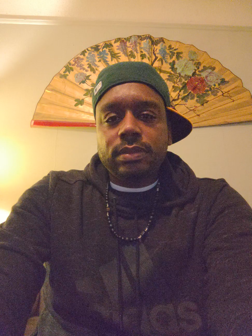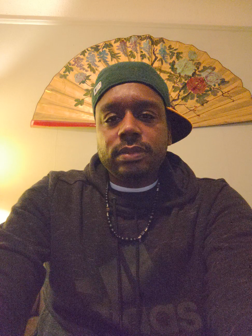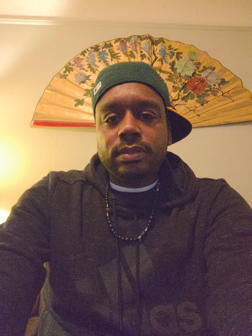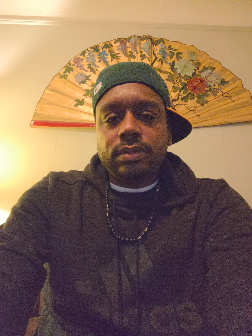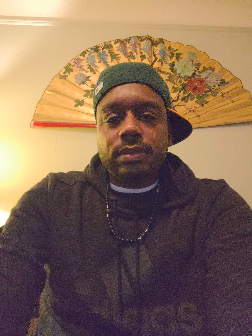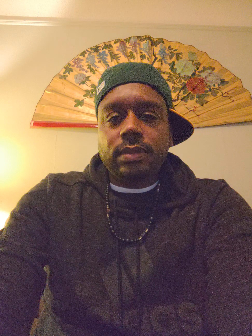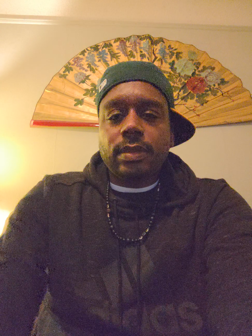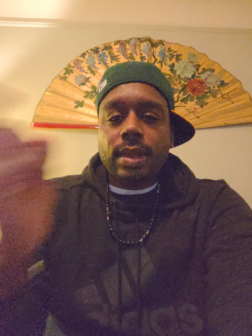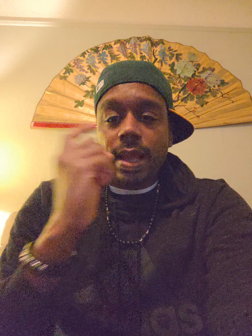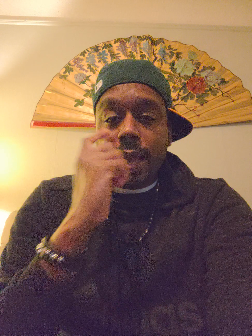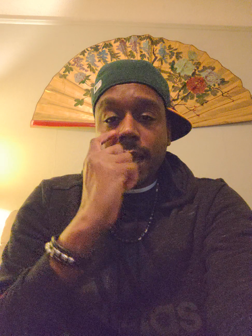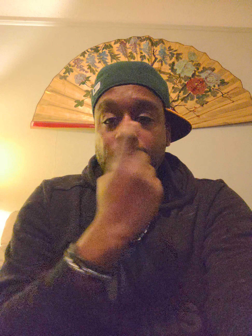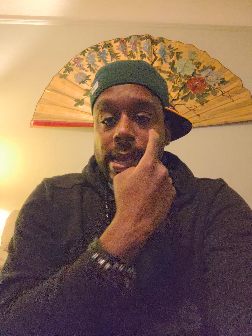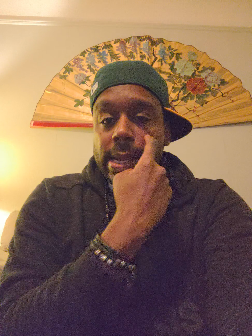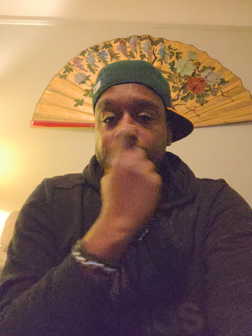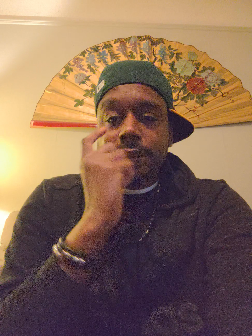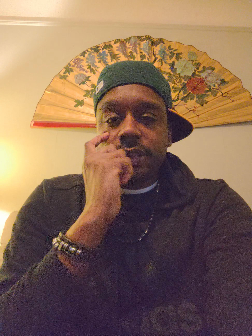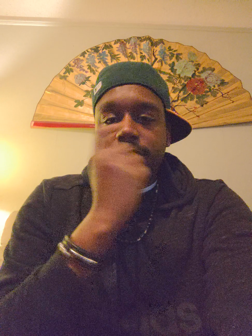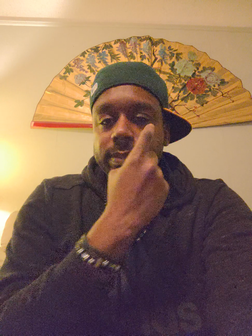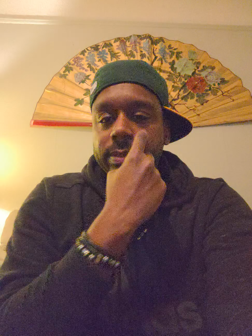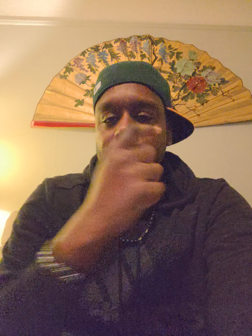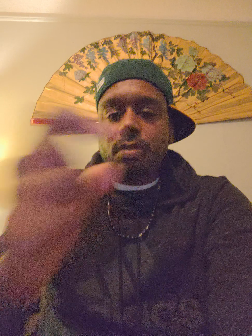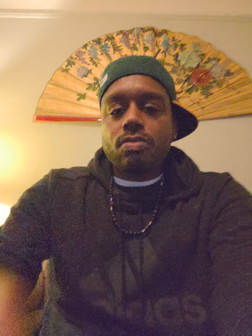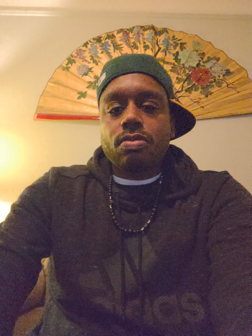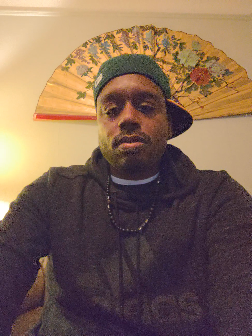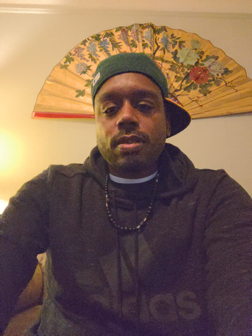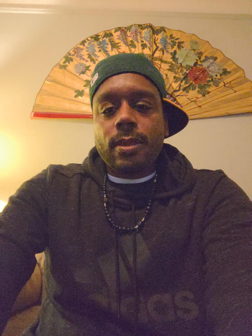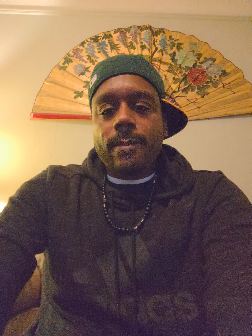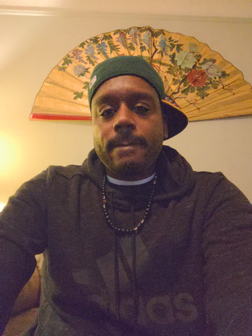eye